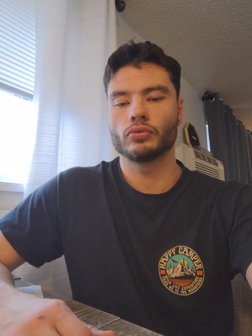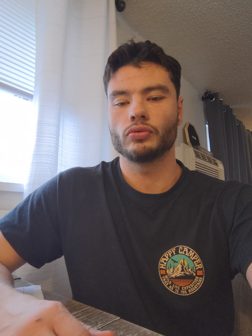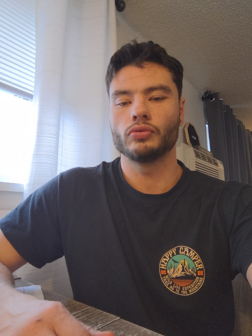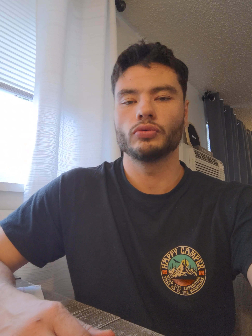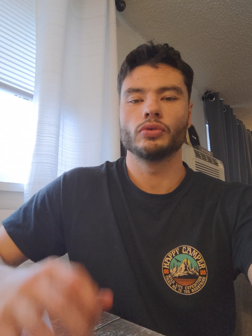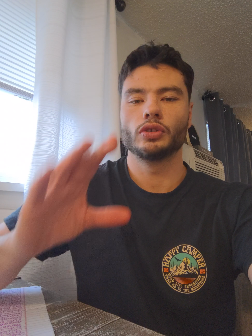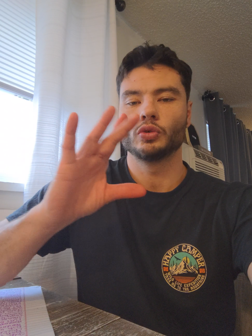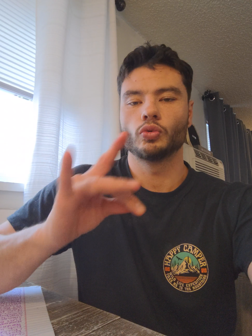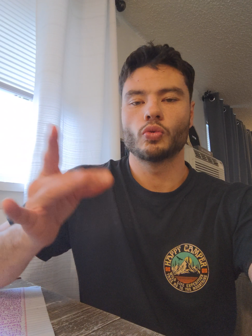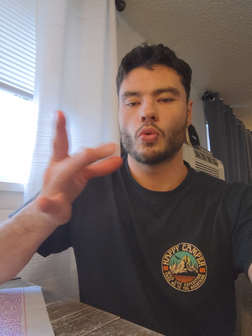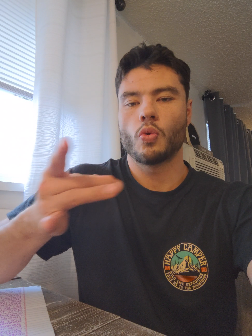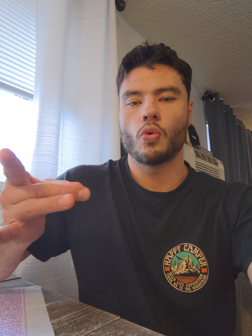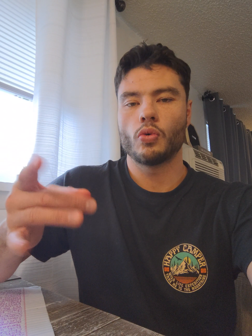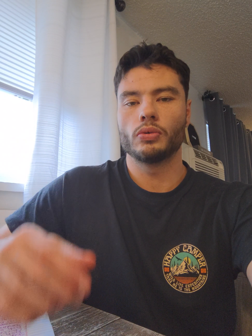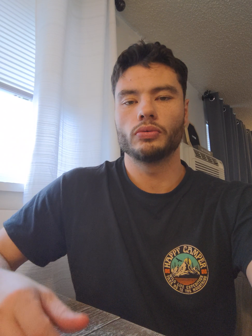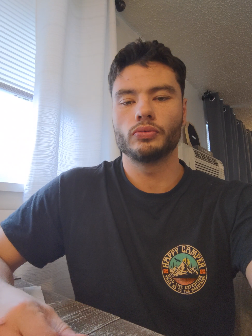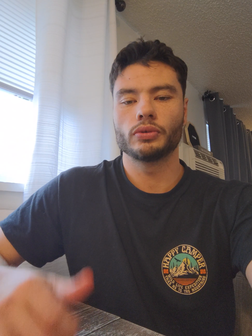story